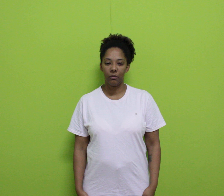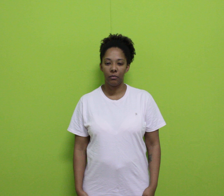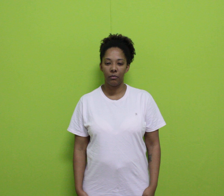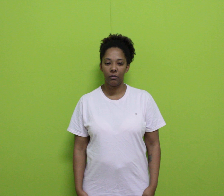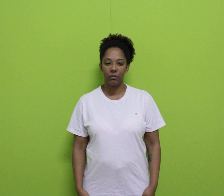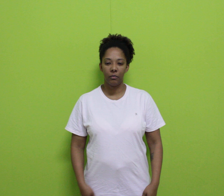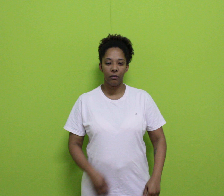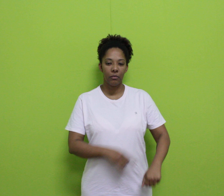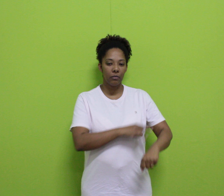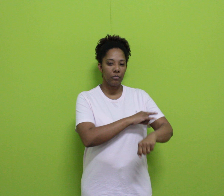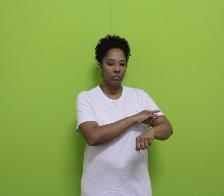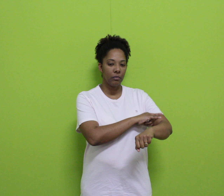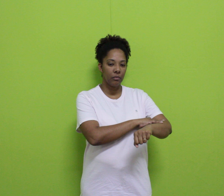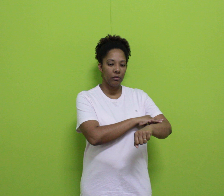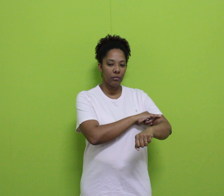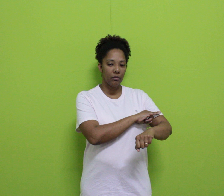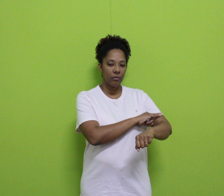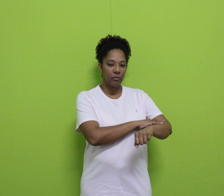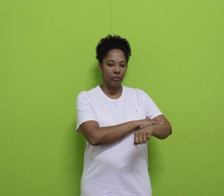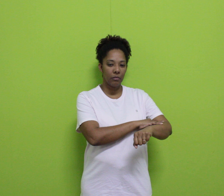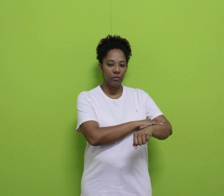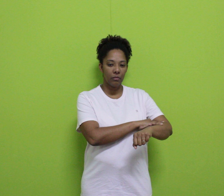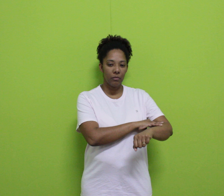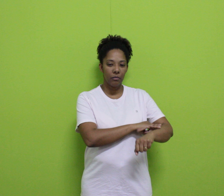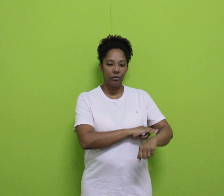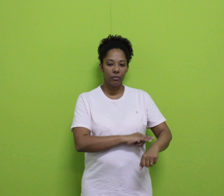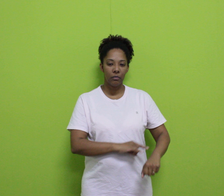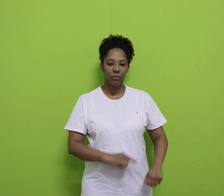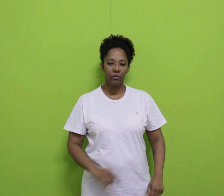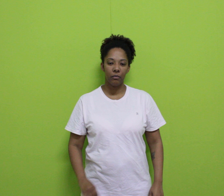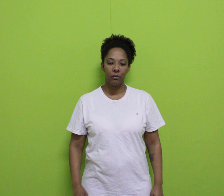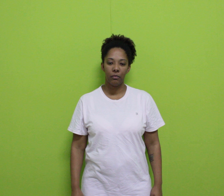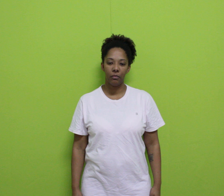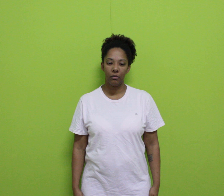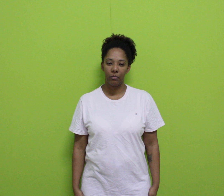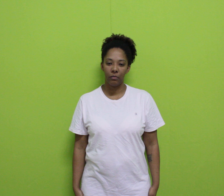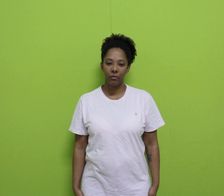banheiro